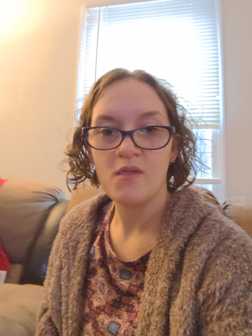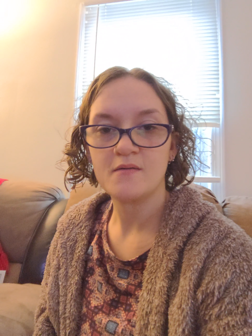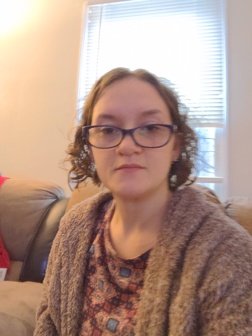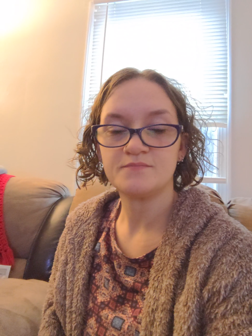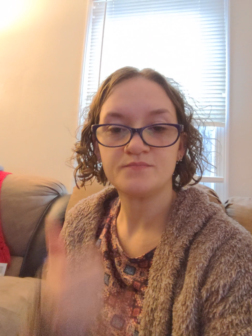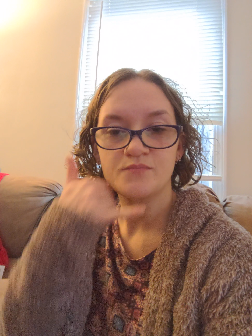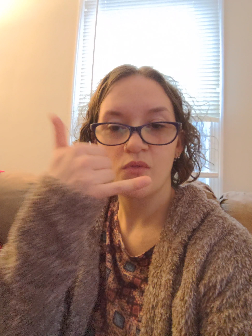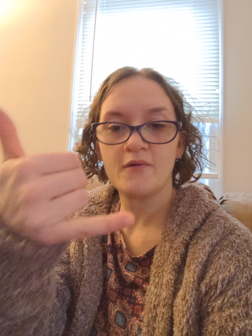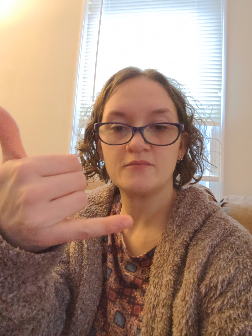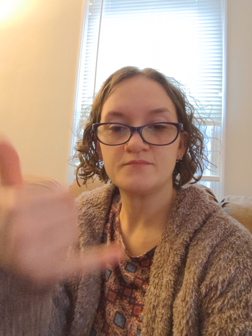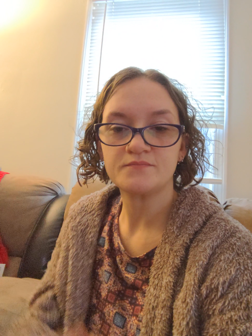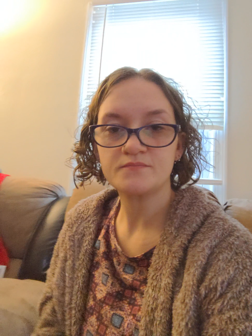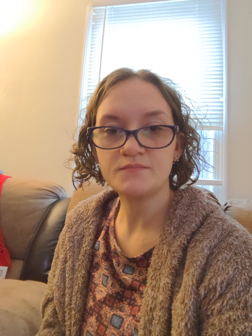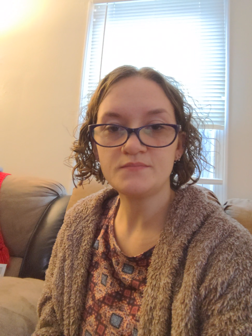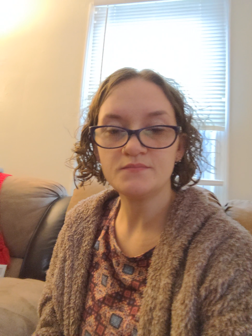call on the phone